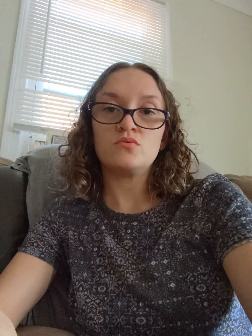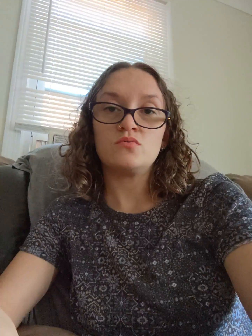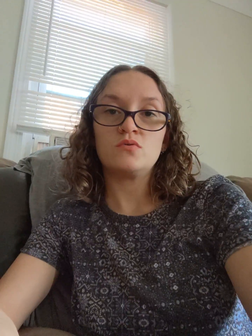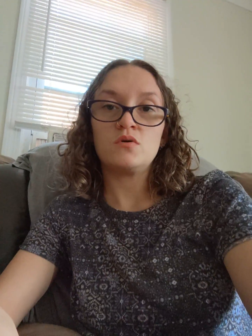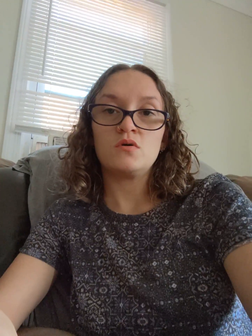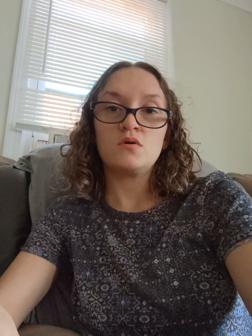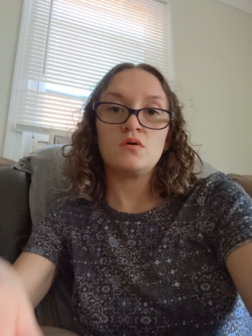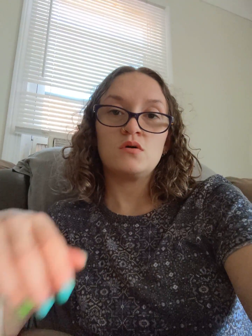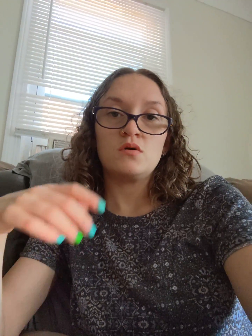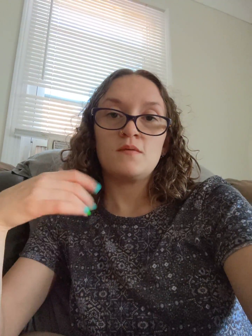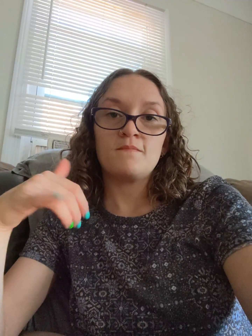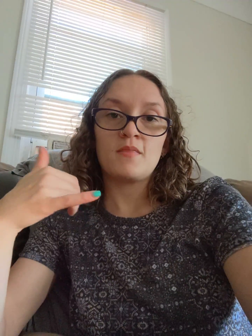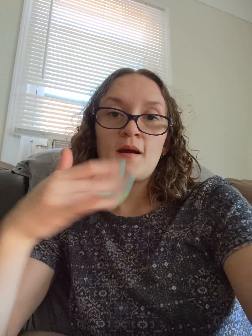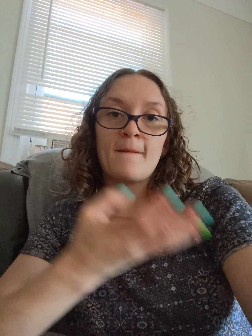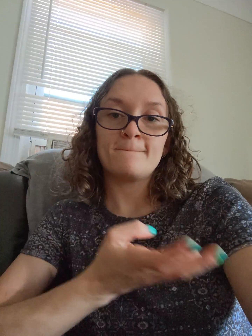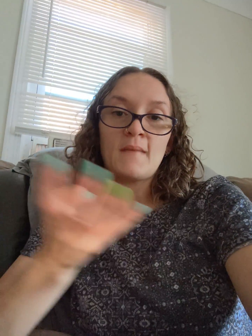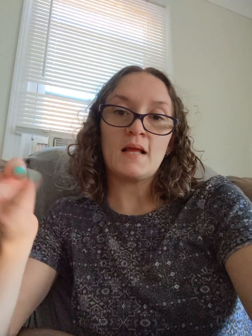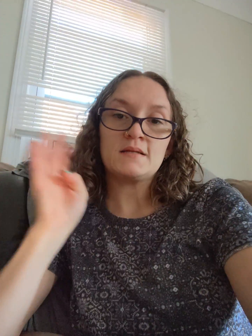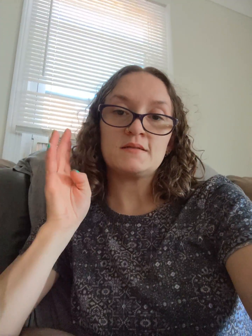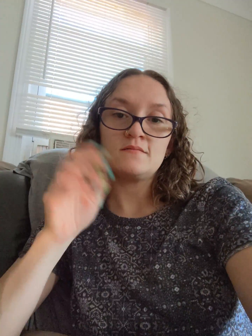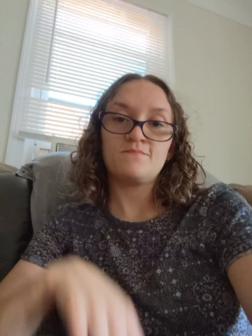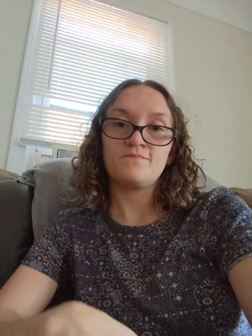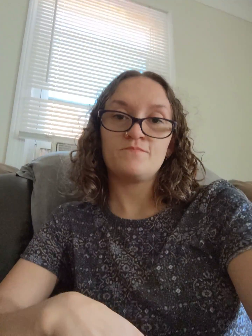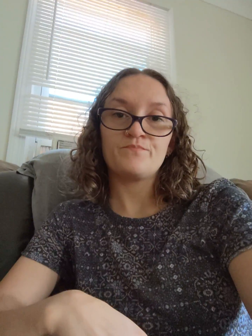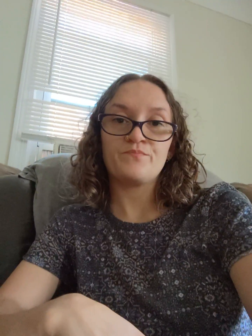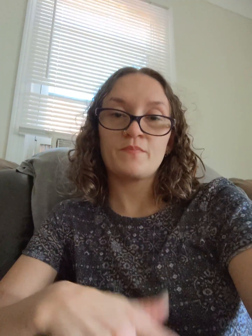playpen